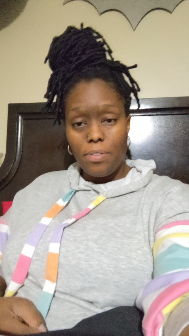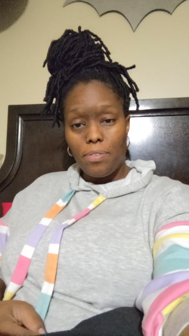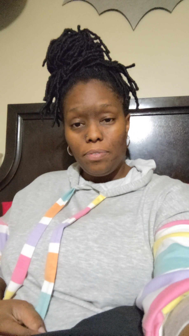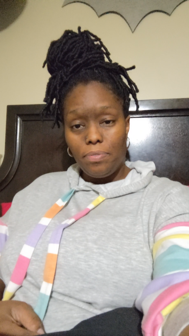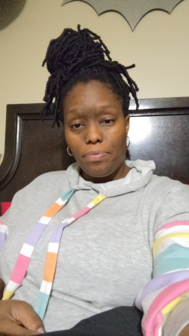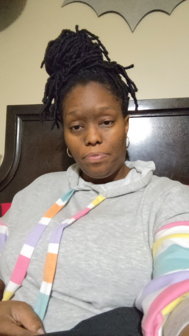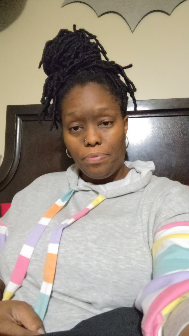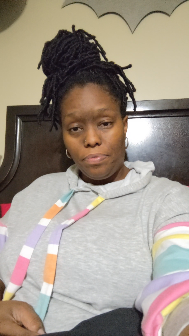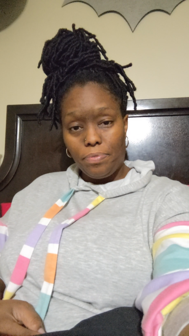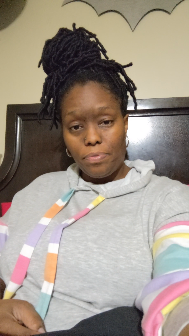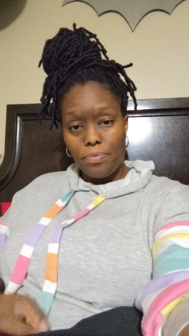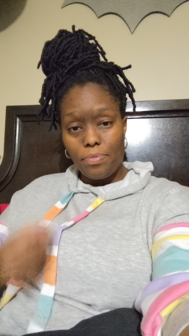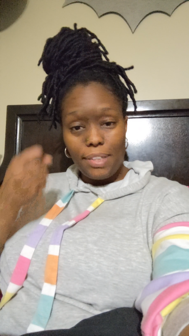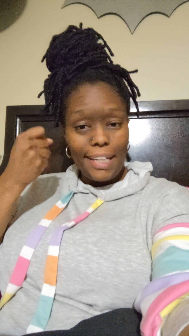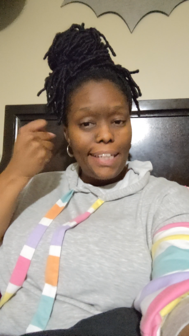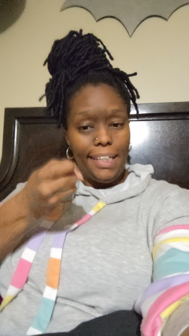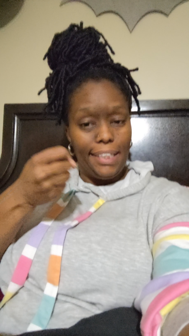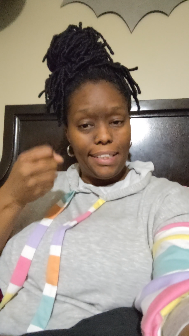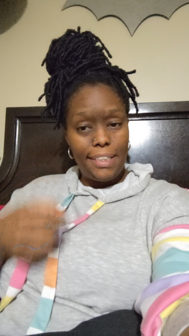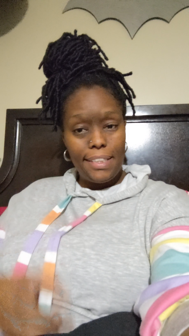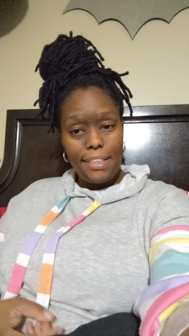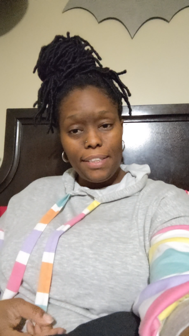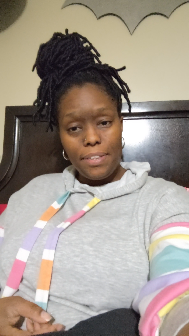hit